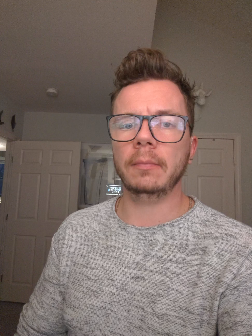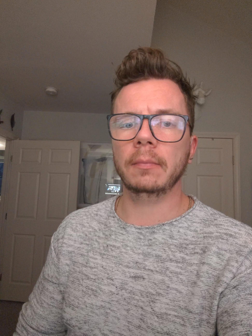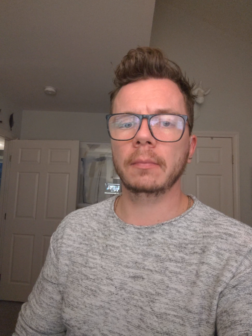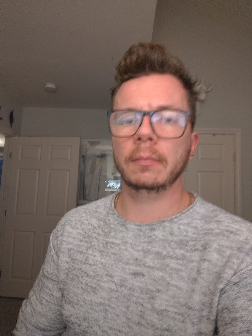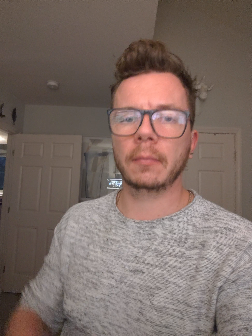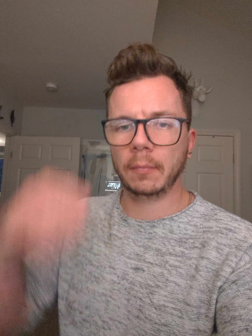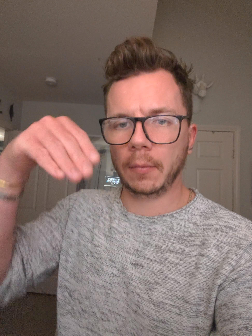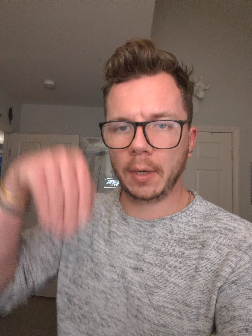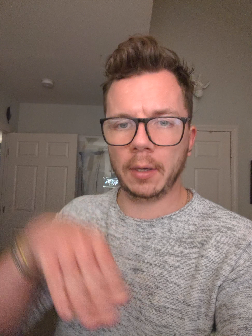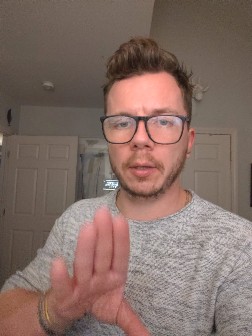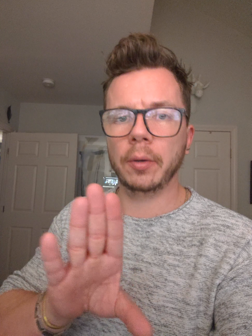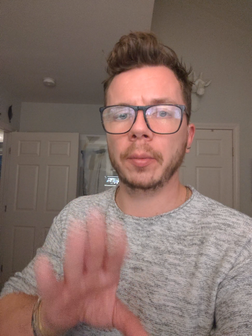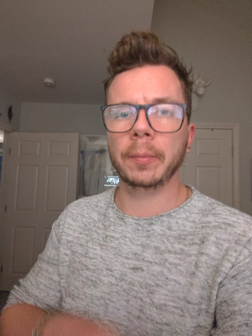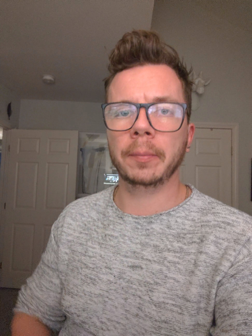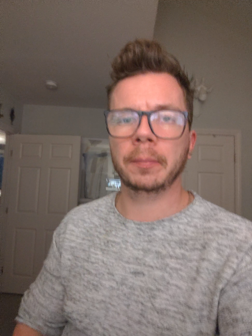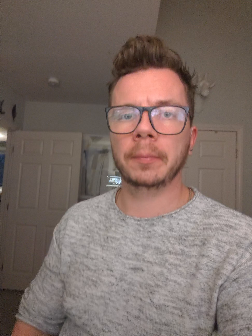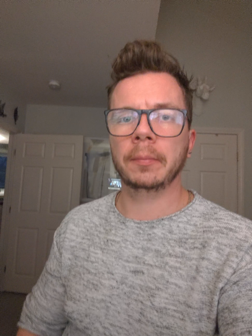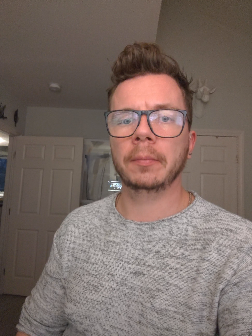into